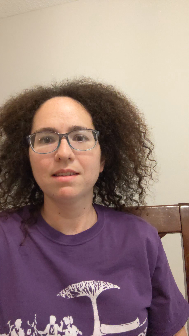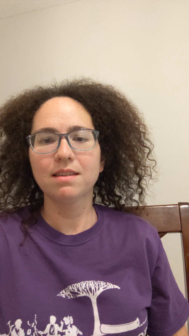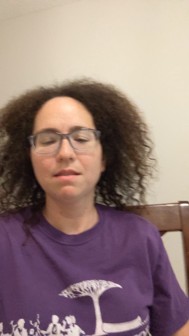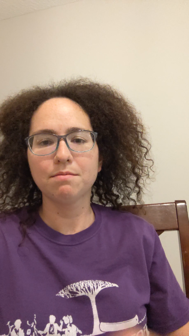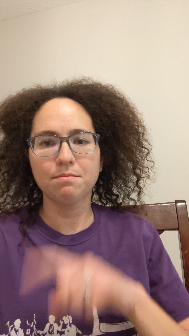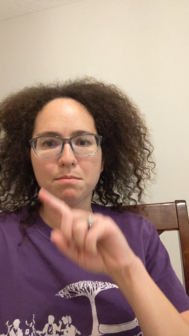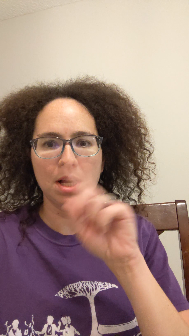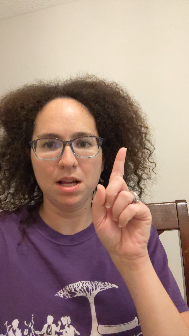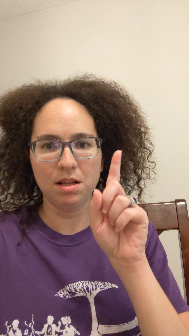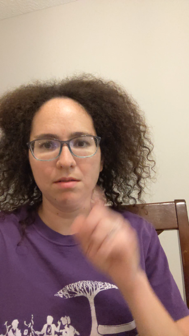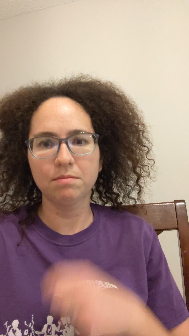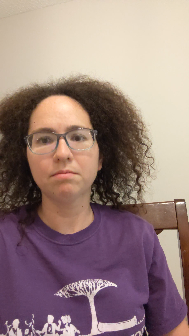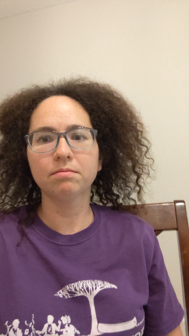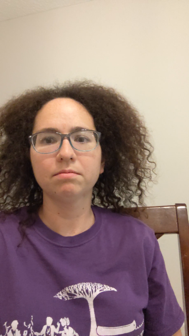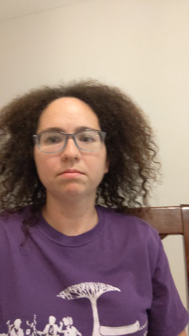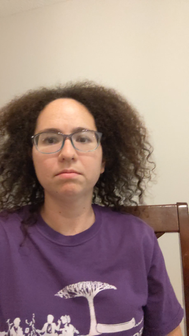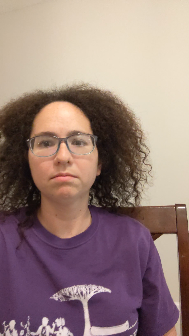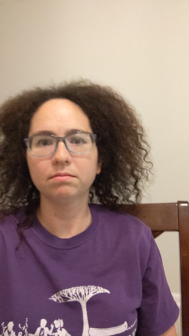but